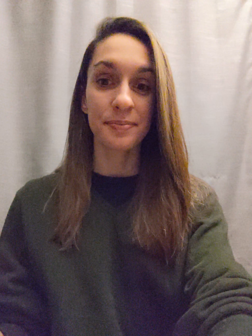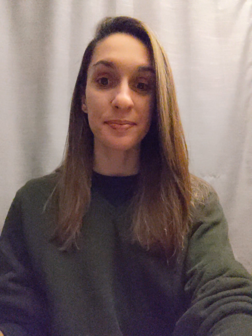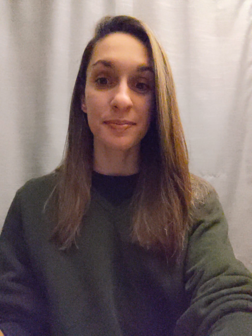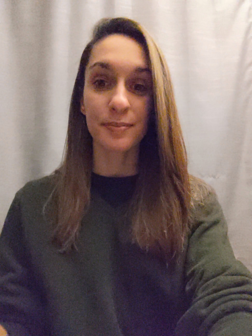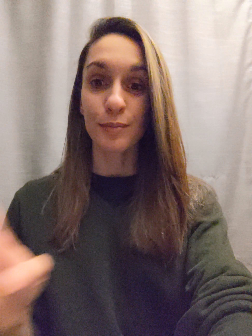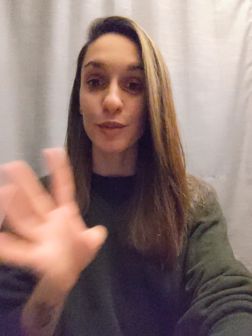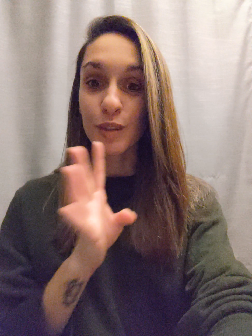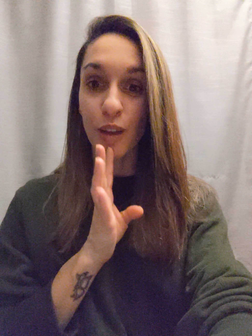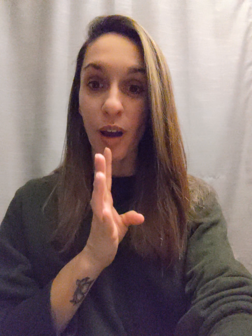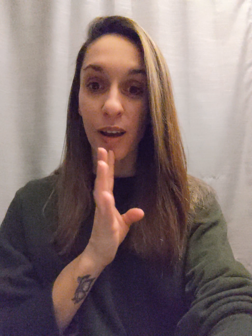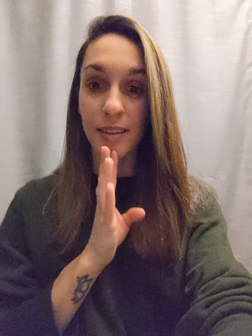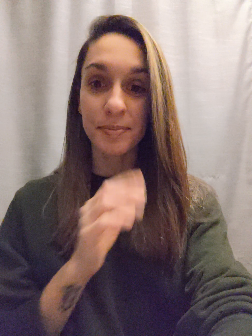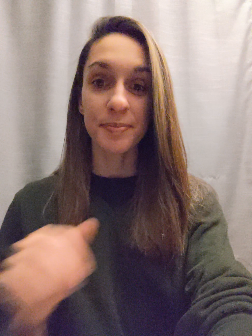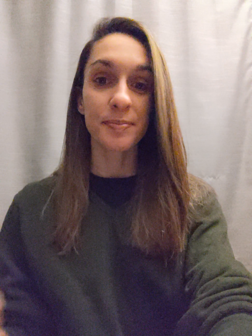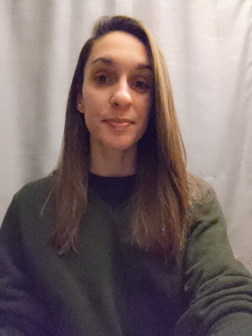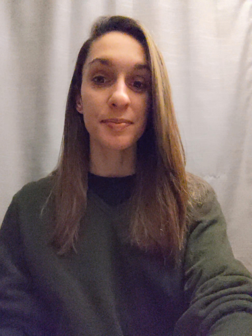talk